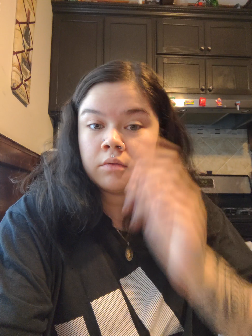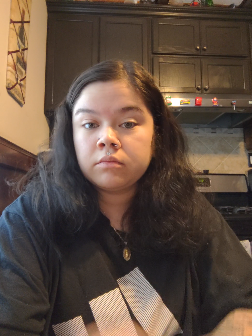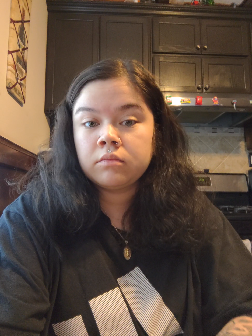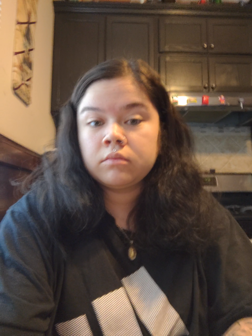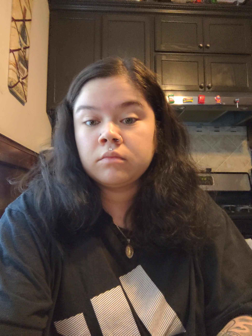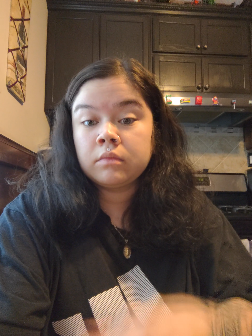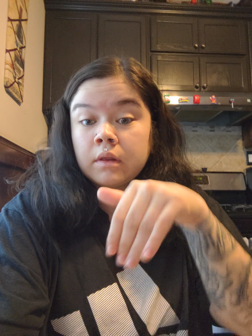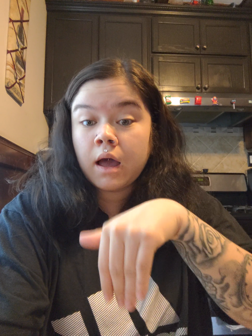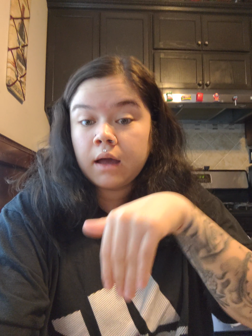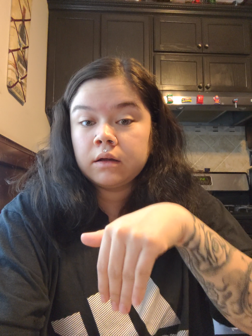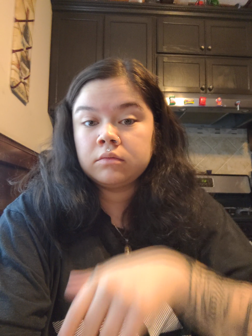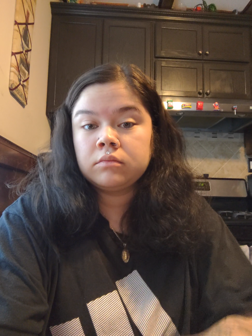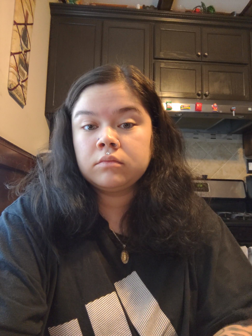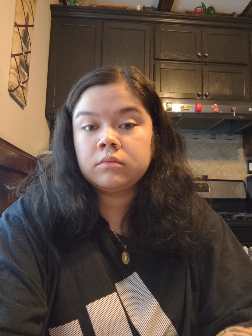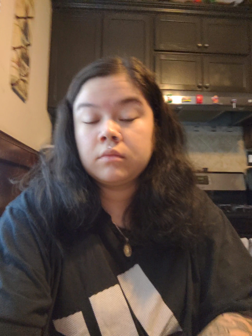night